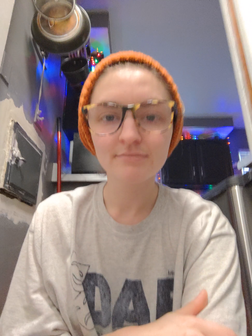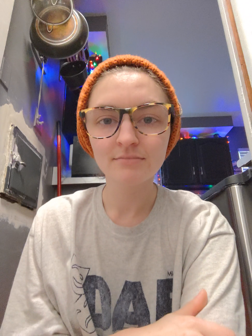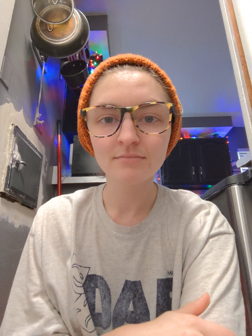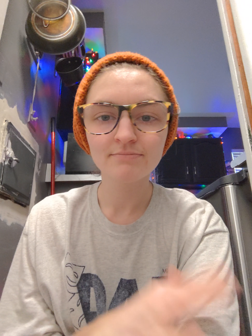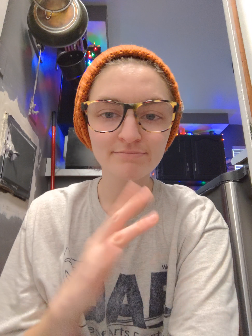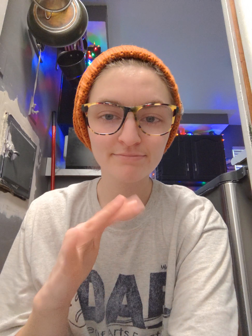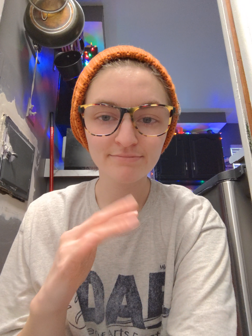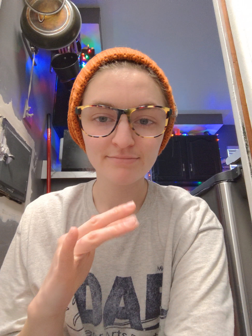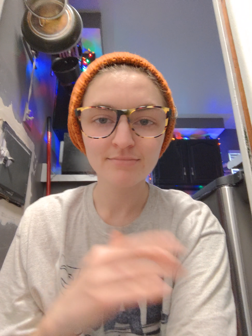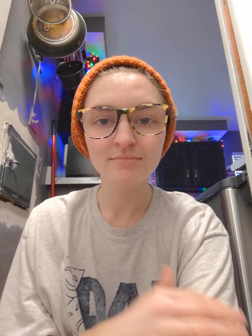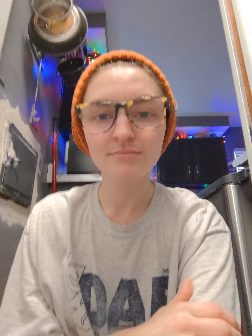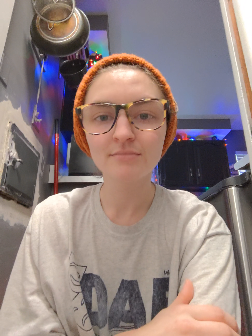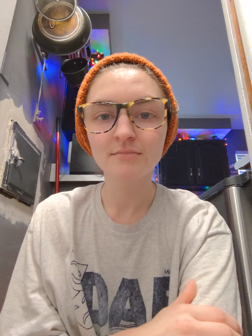finger